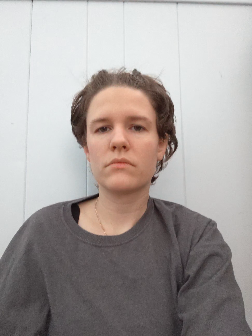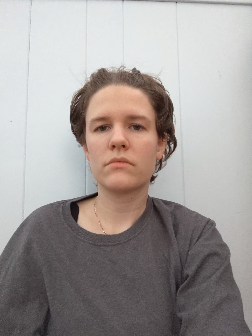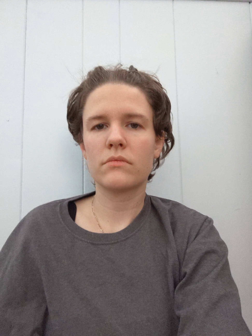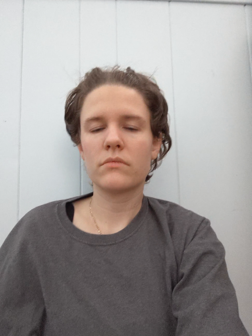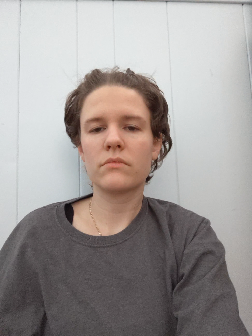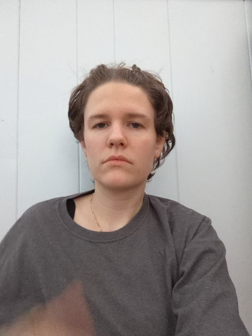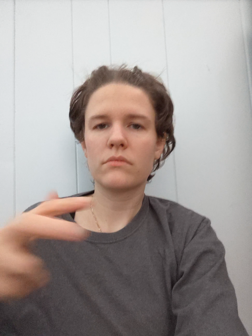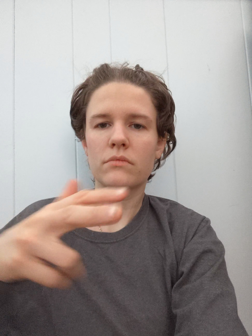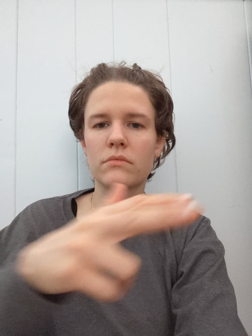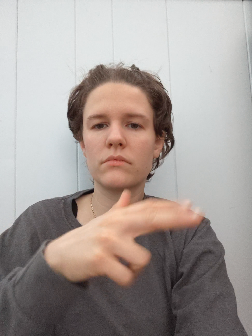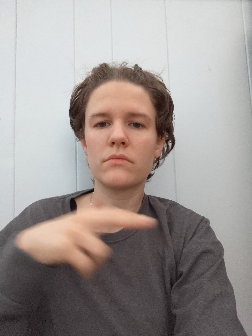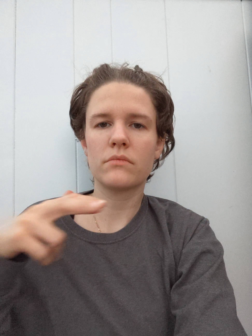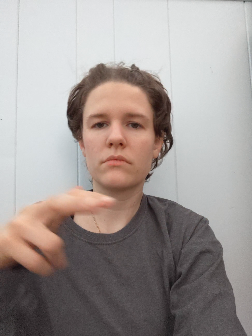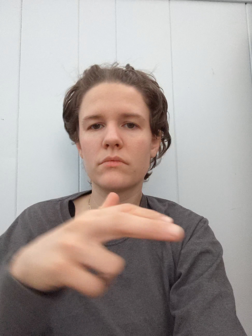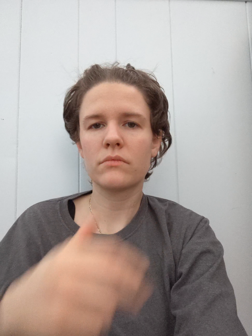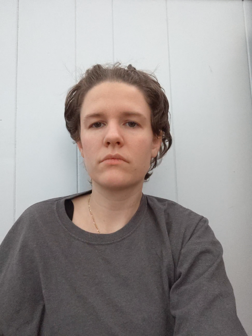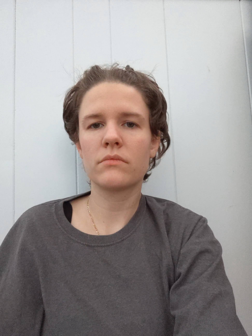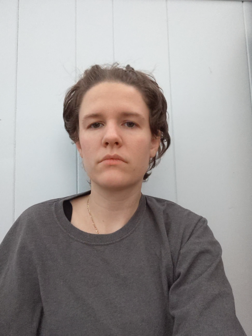helicopter